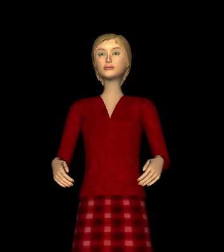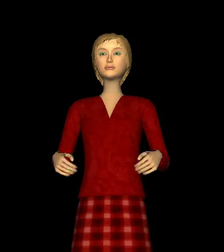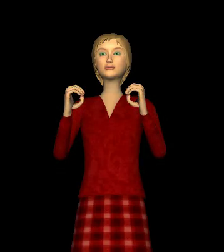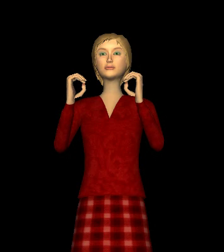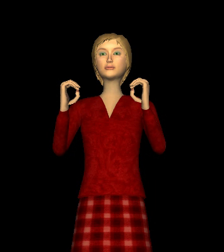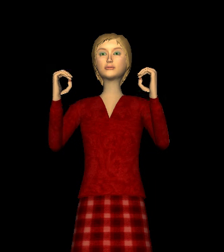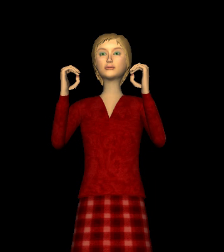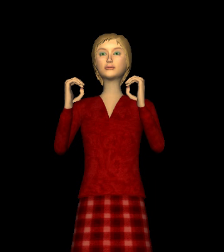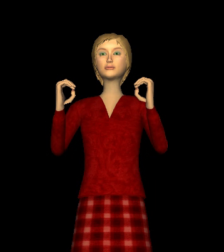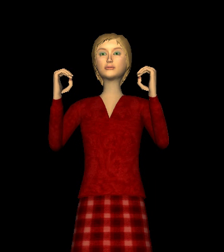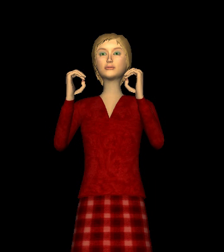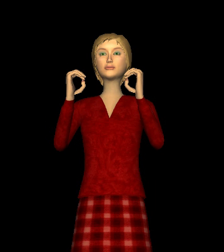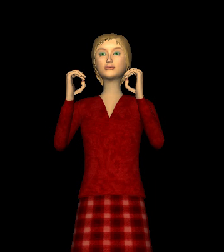عم